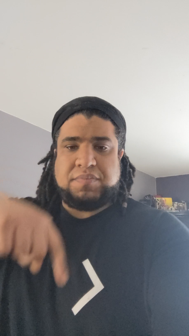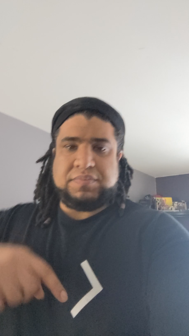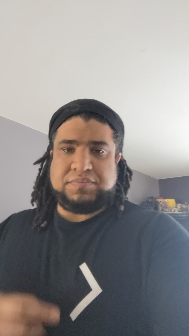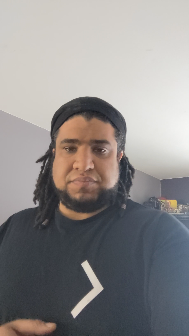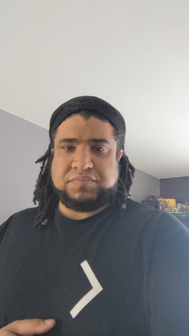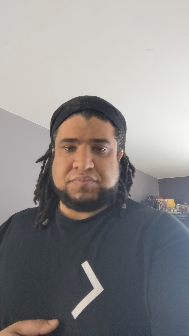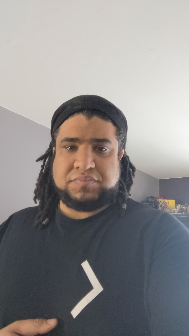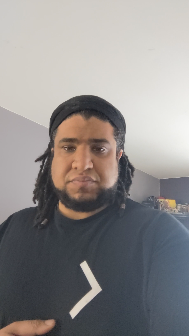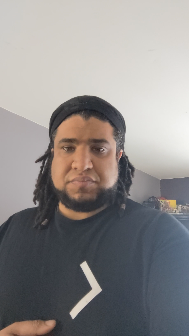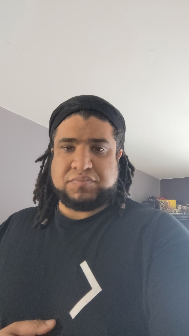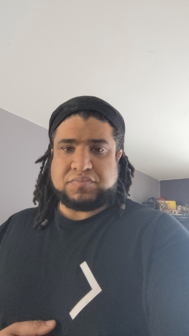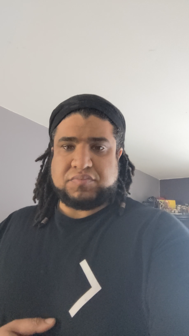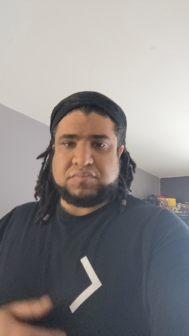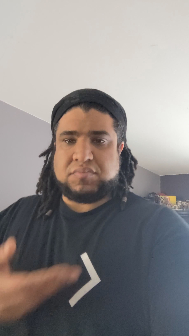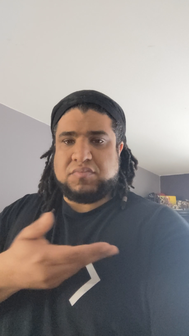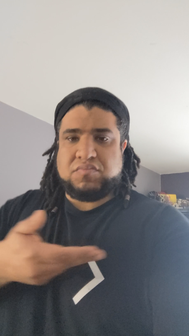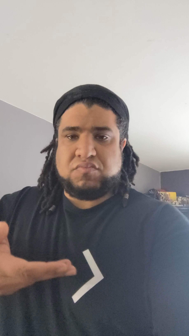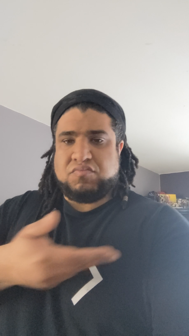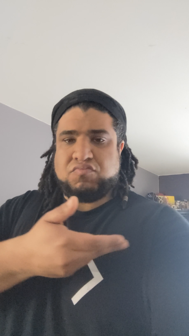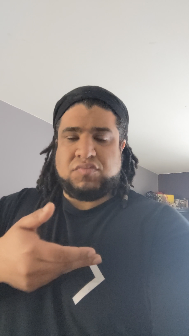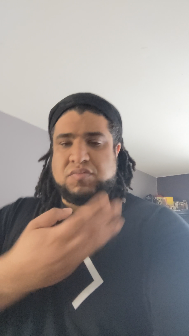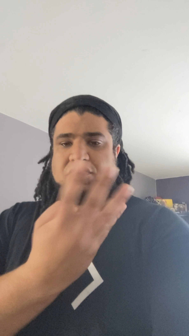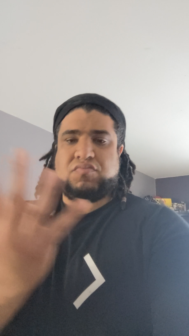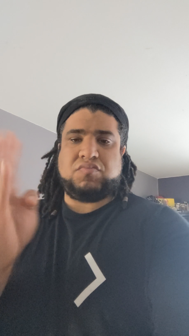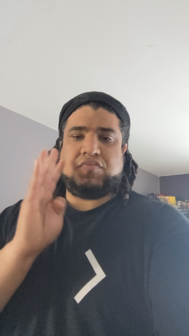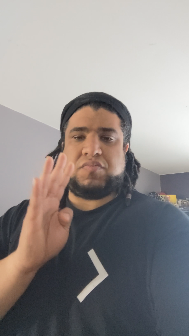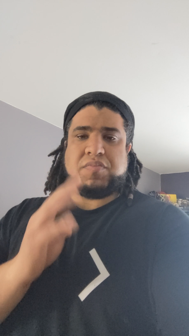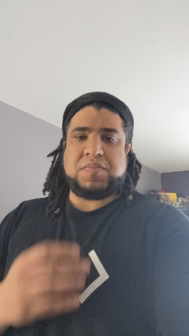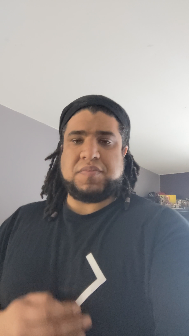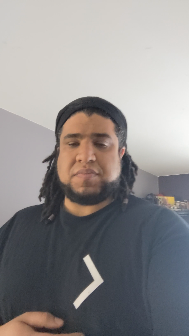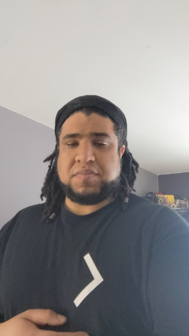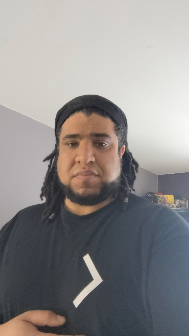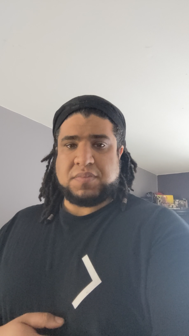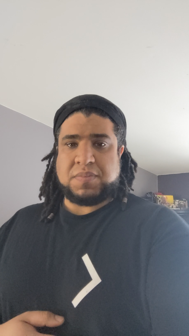crib